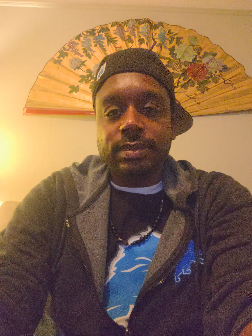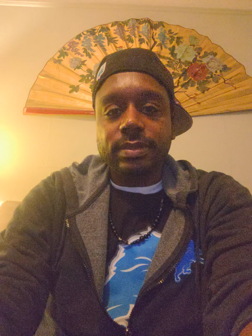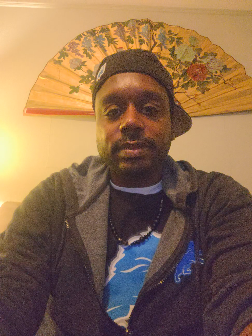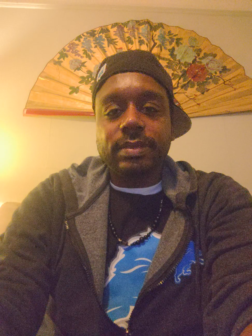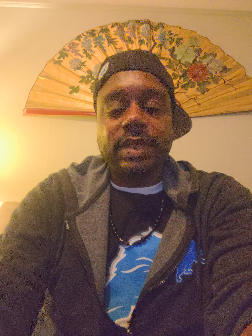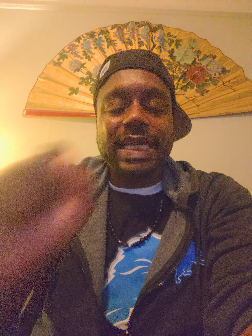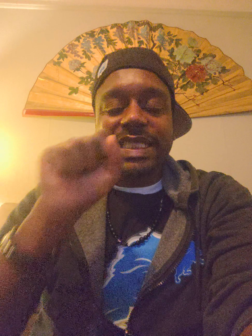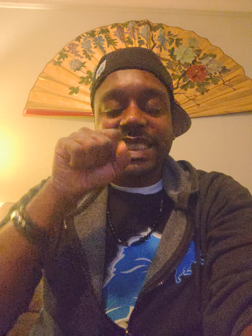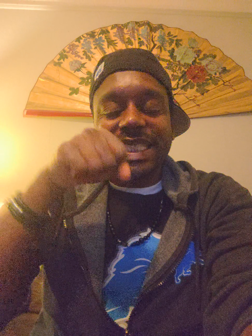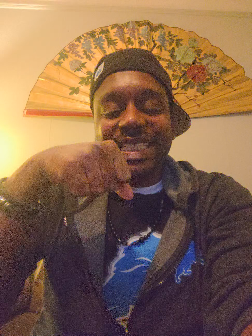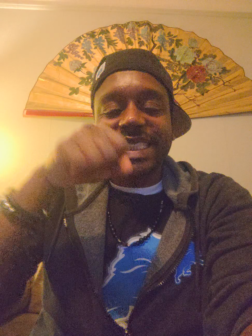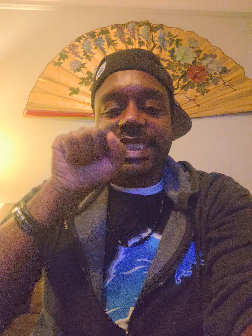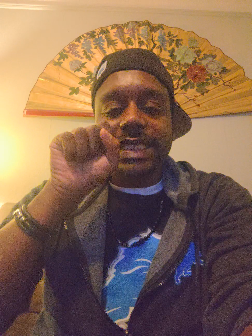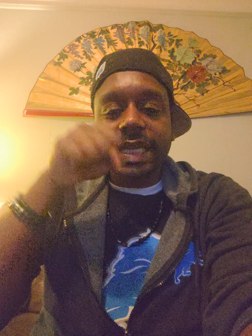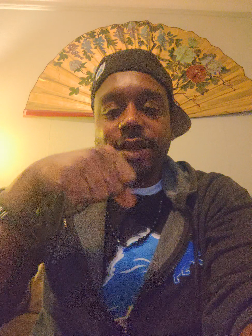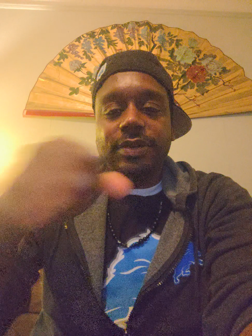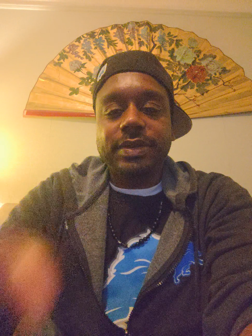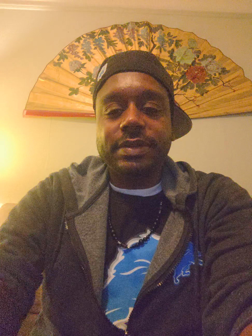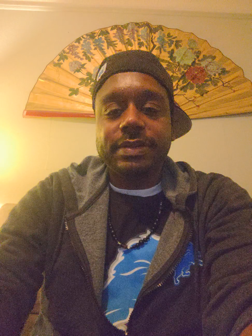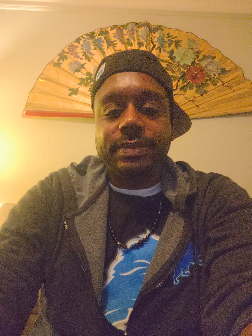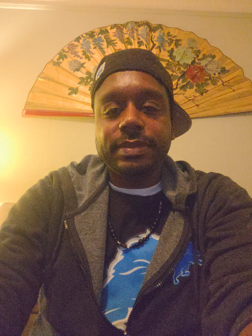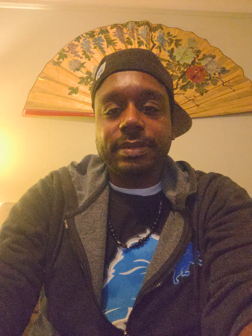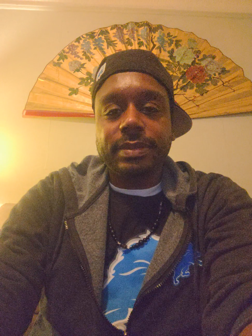carrot